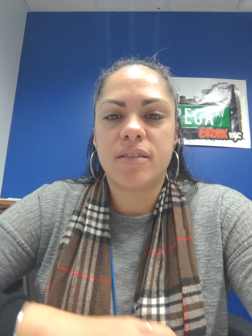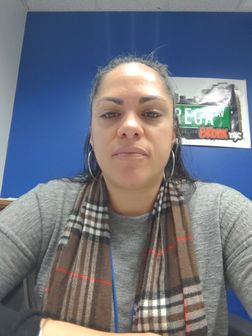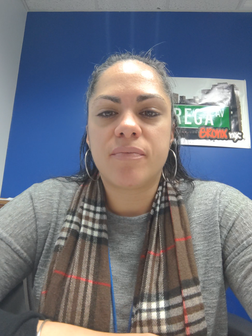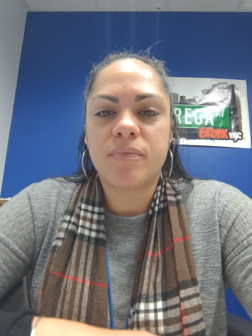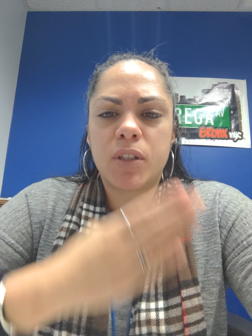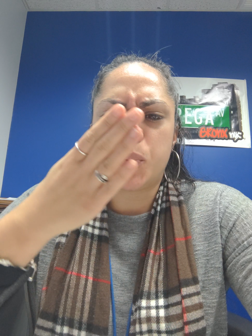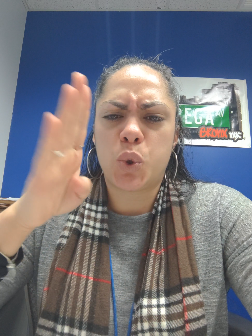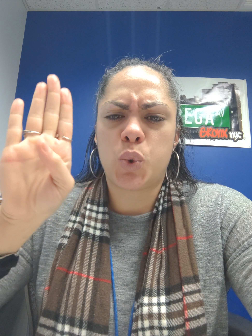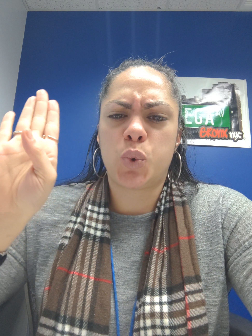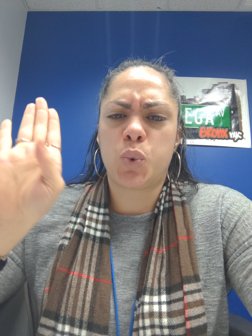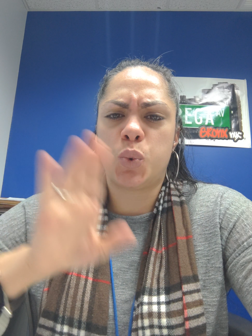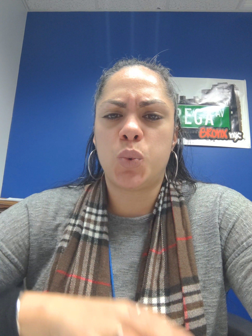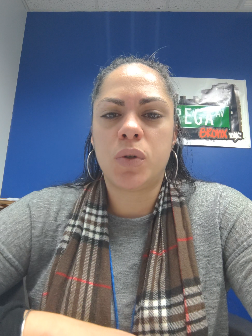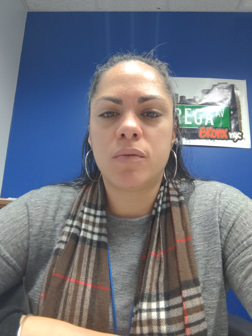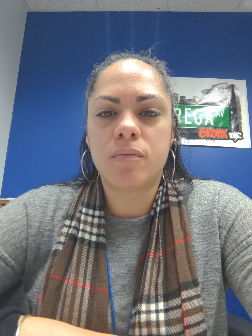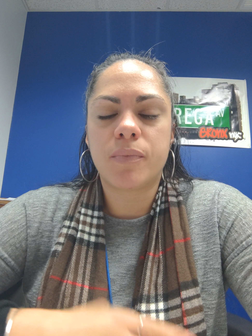blue